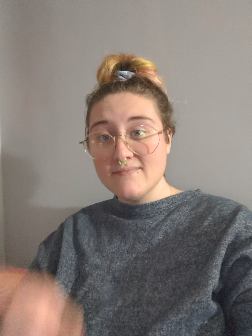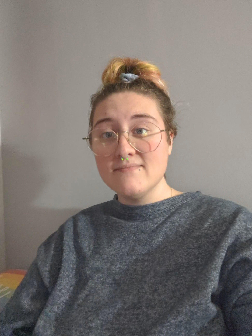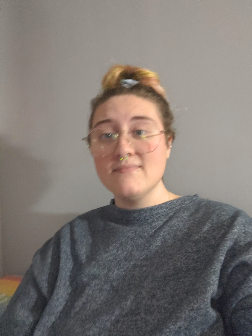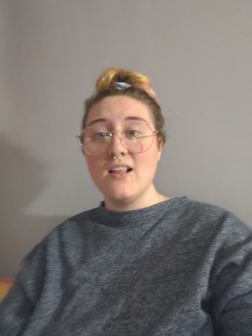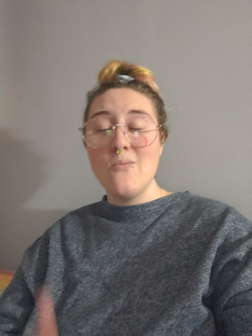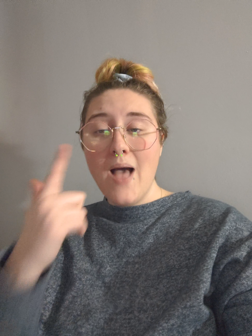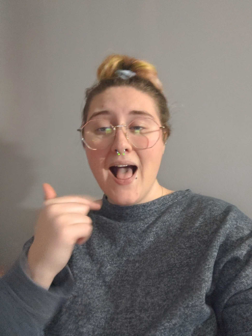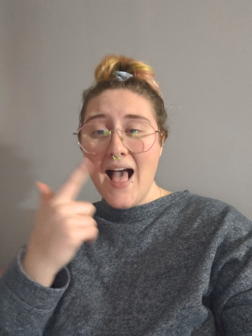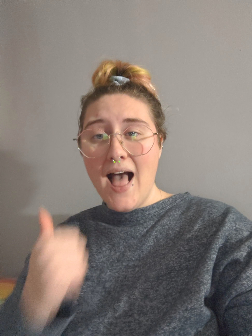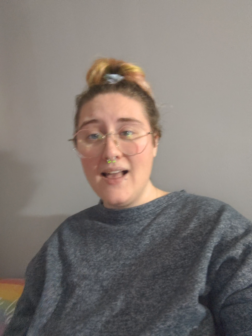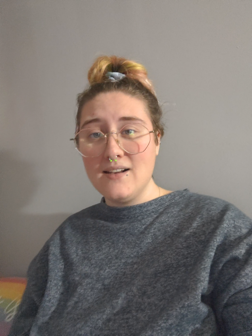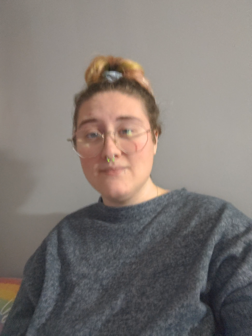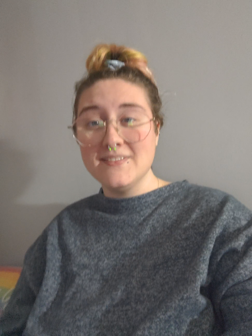cry